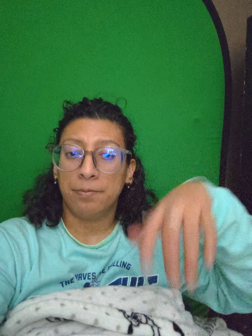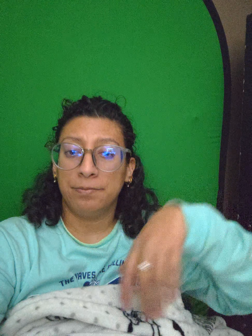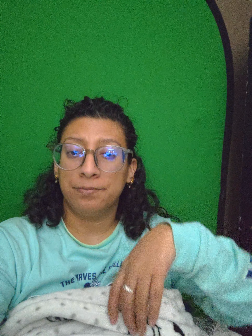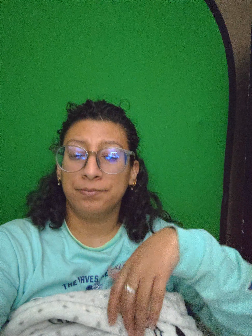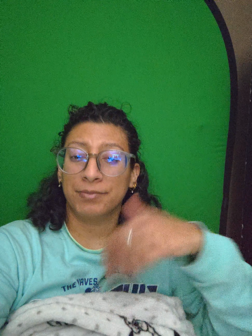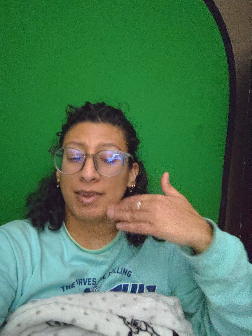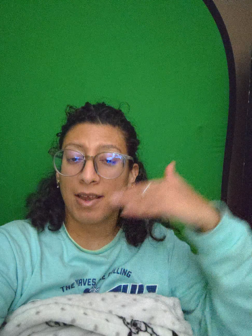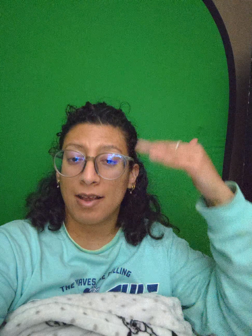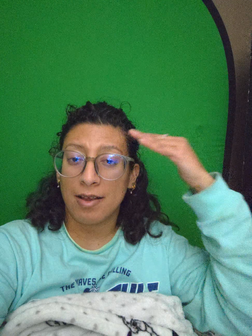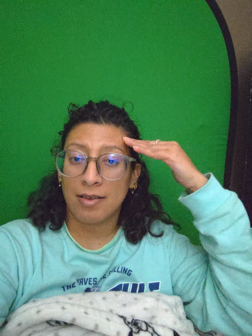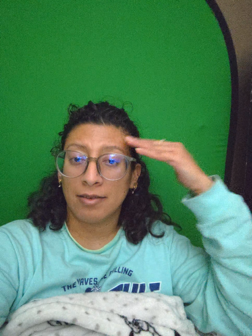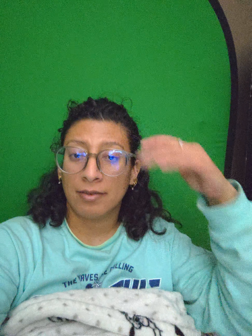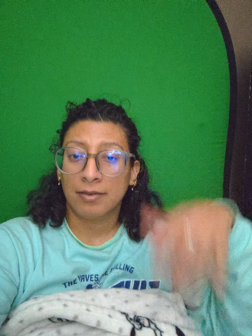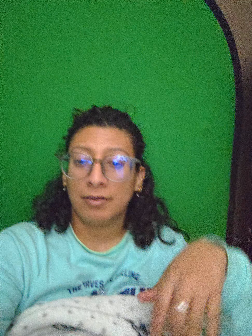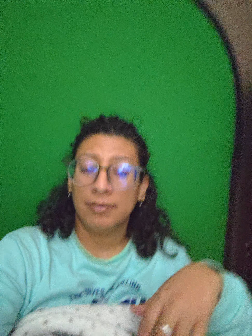head